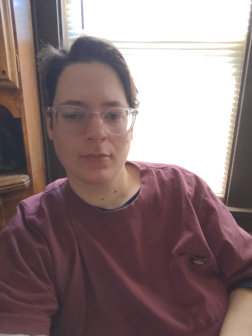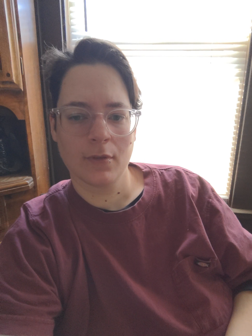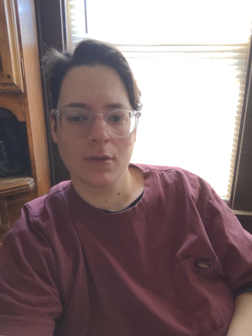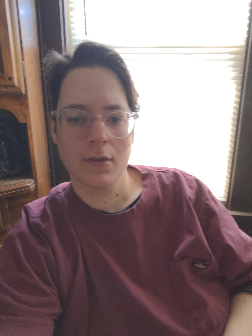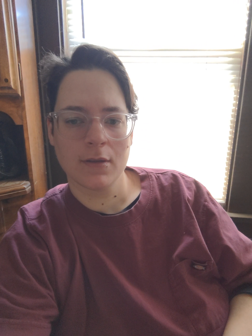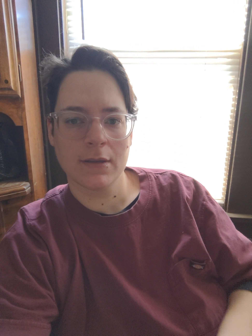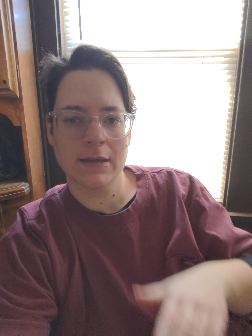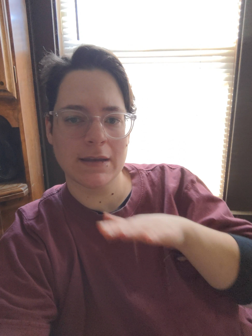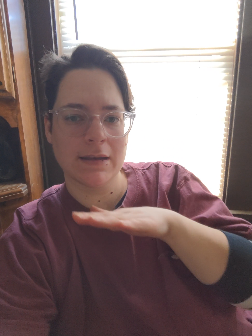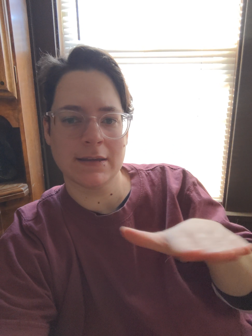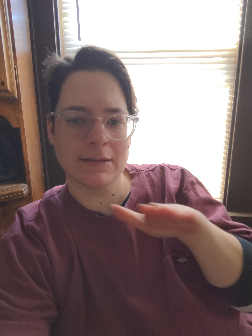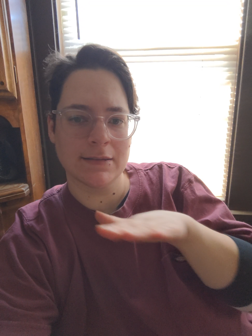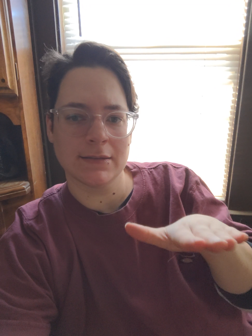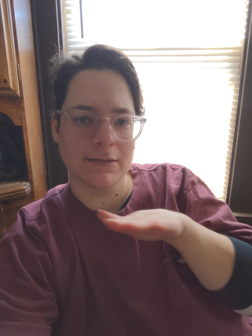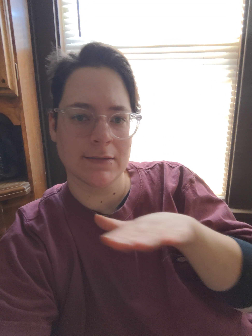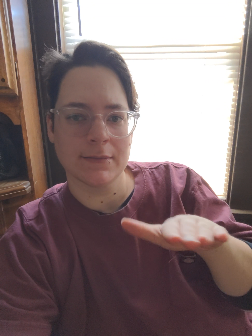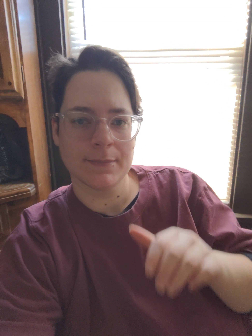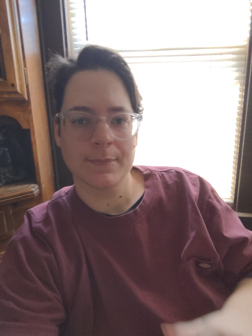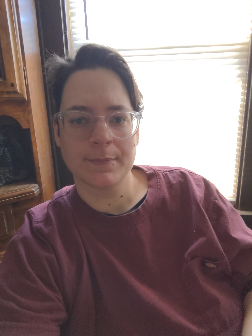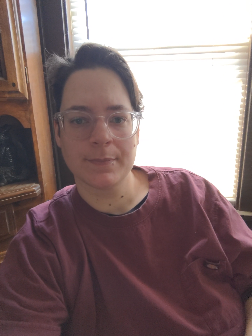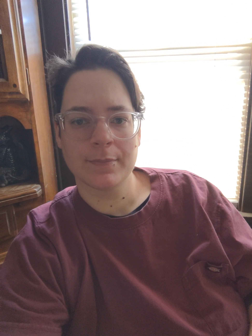clean